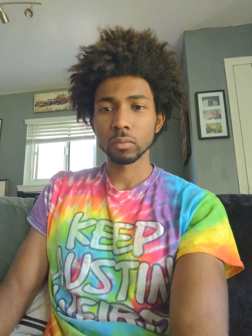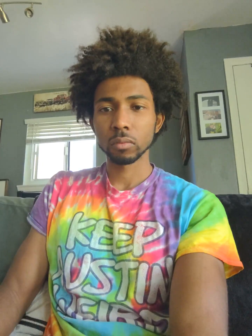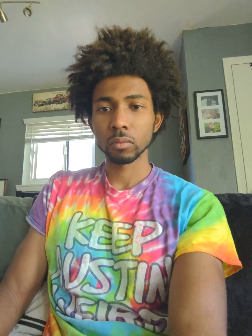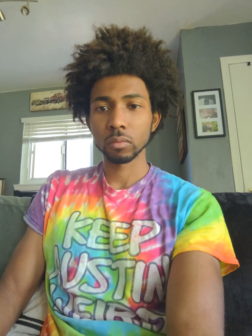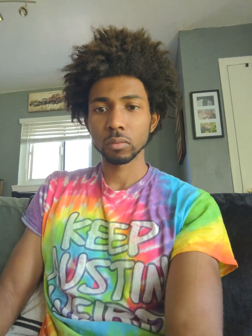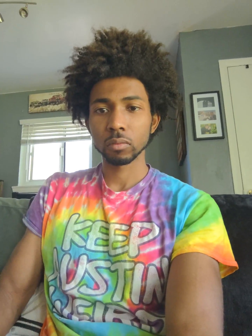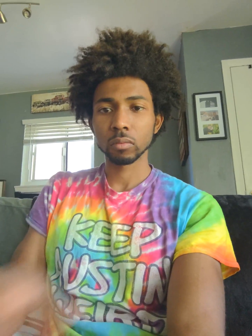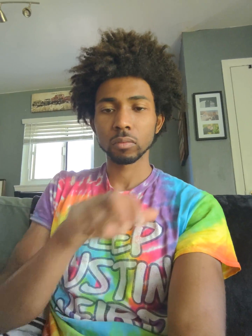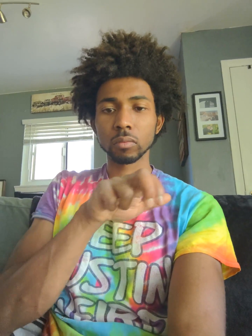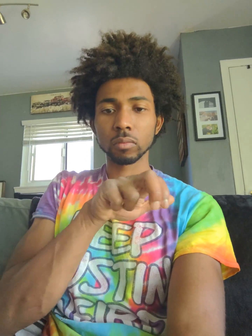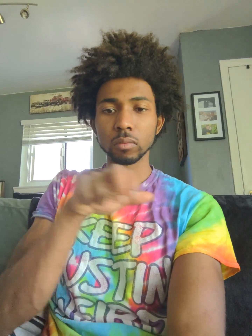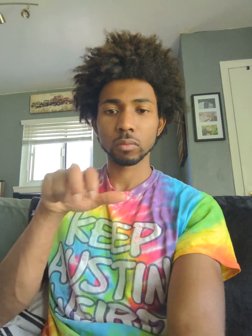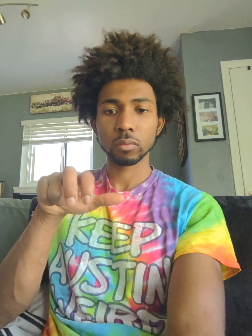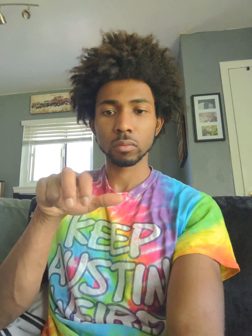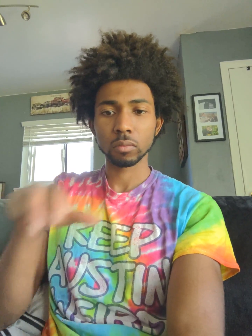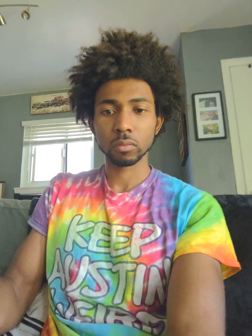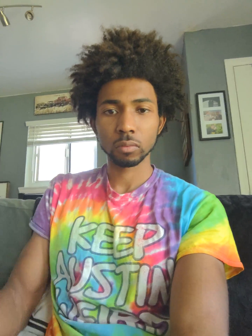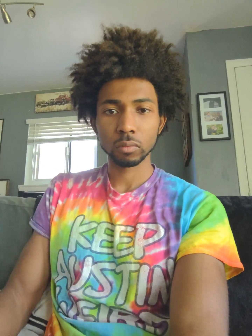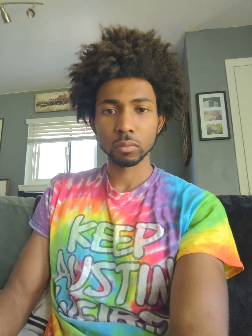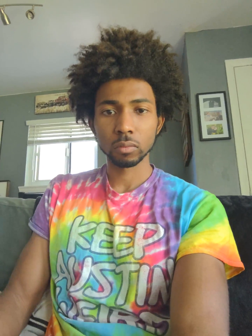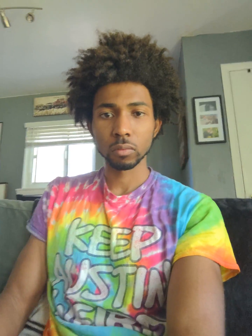bench